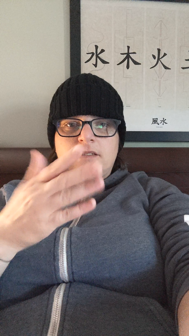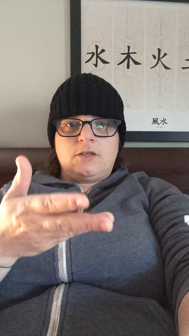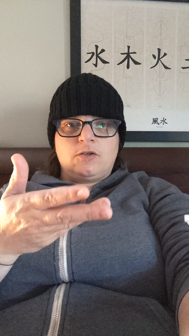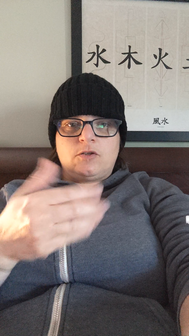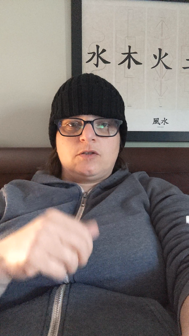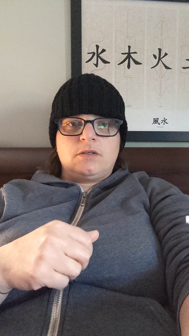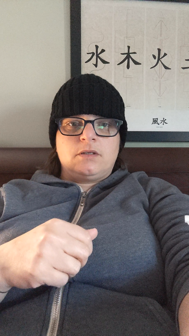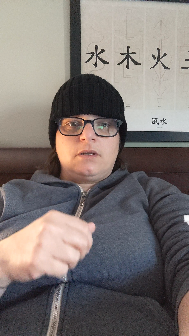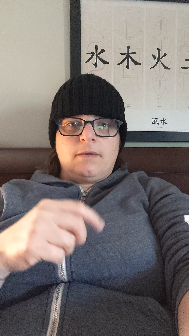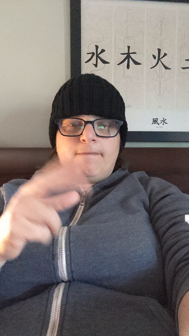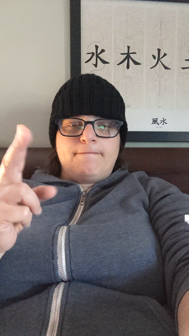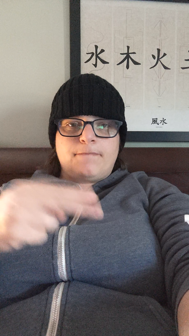belt